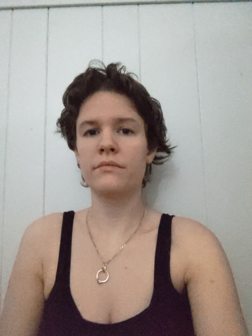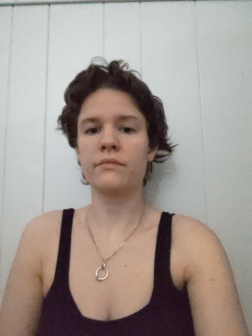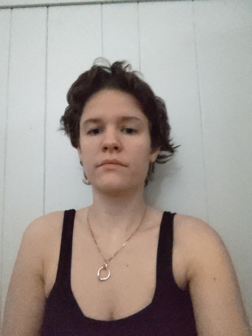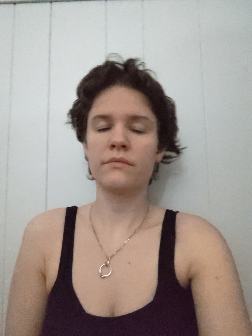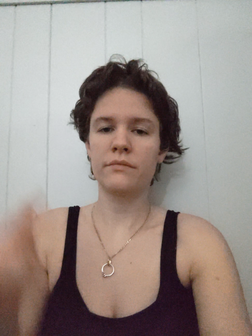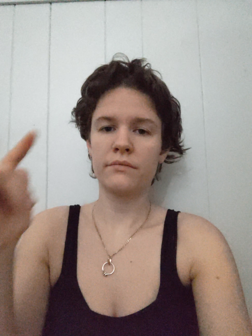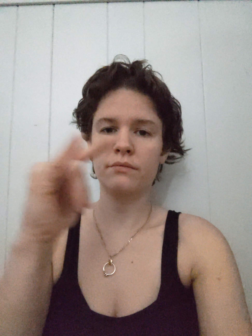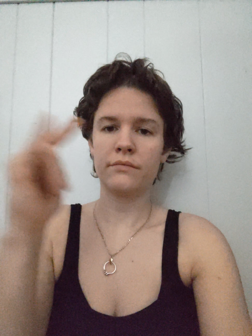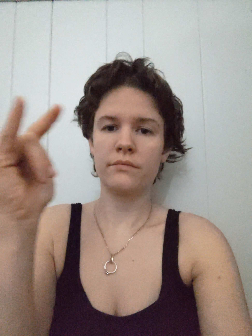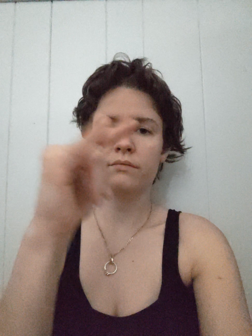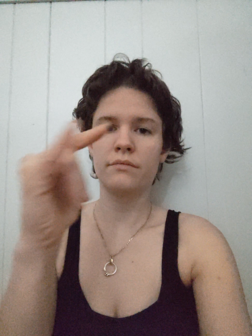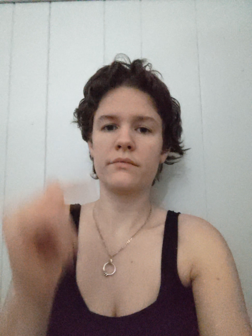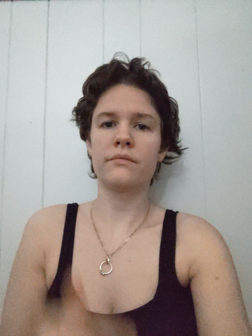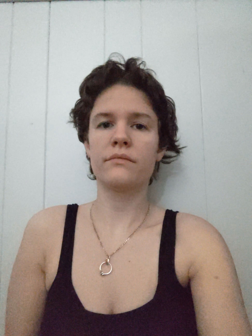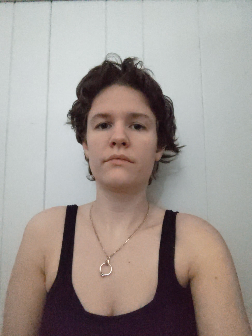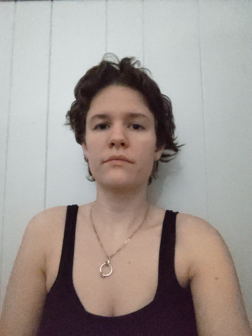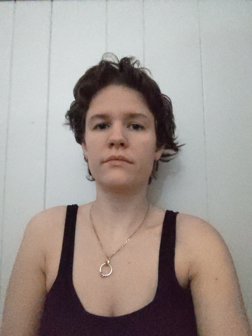airplane